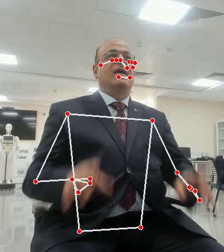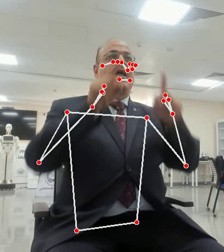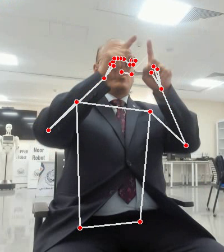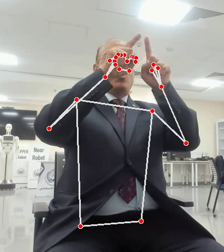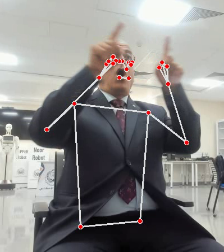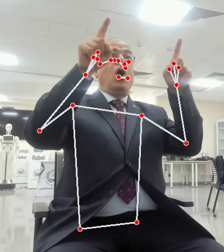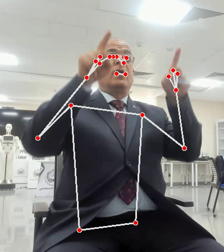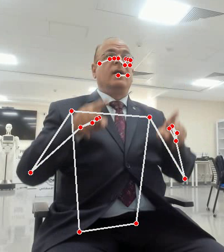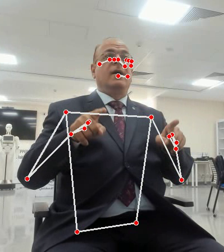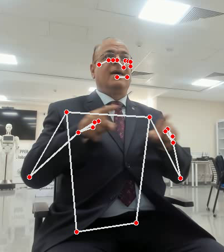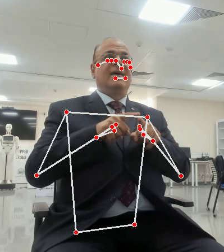oda